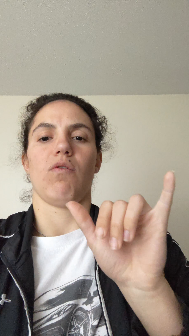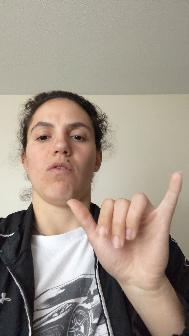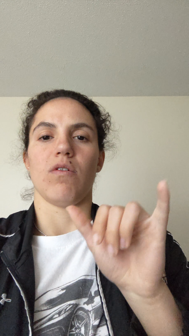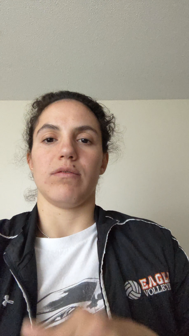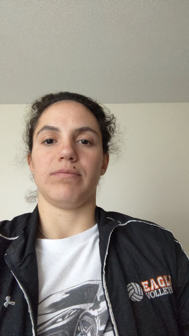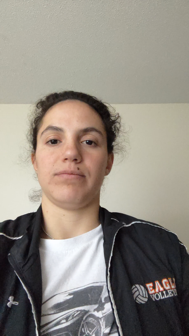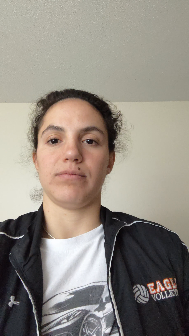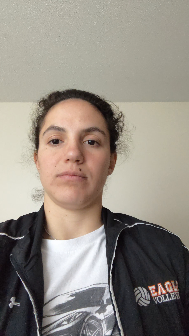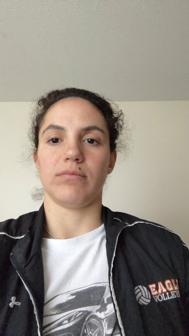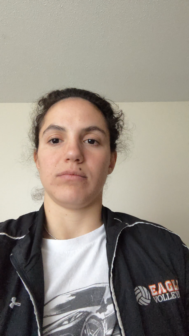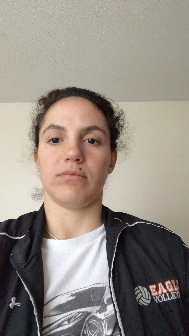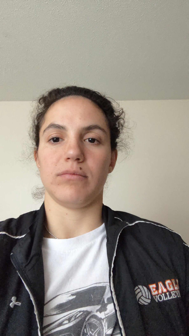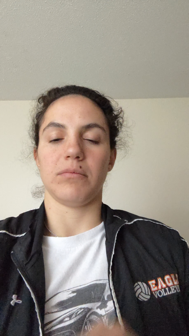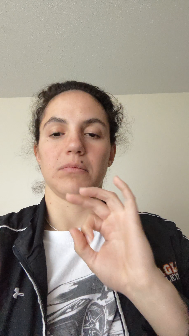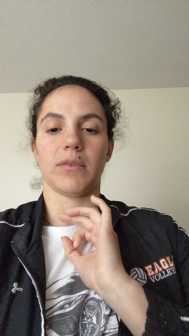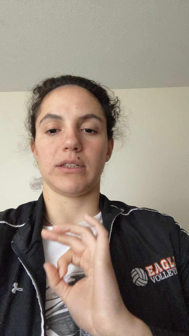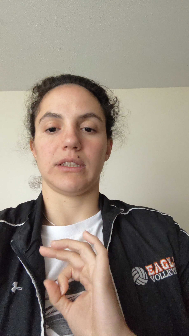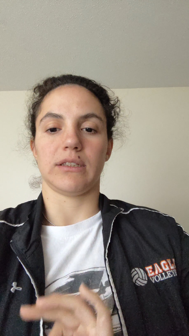button